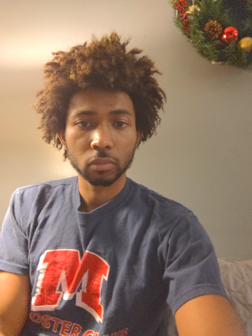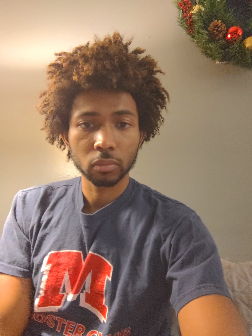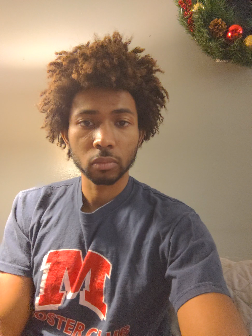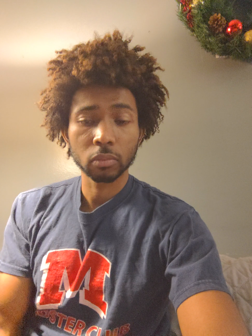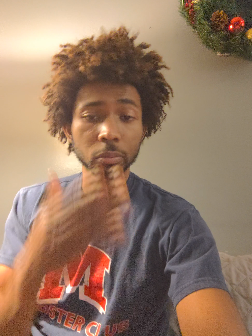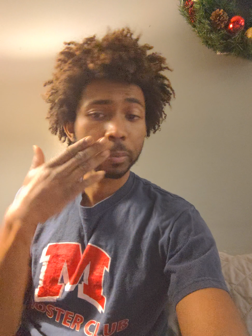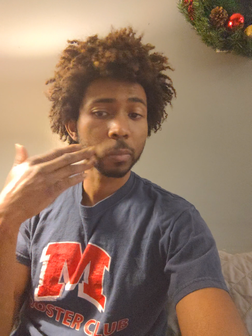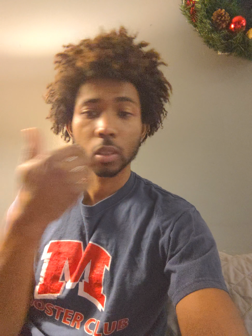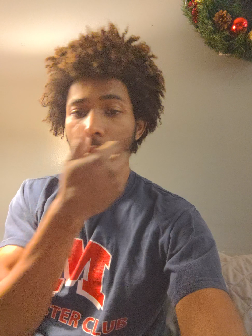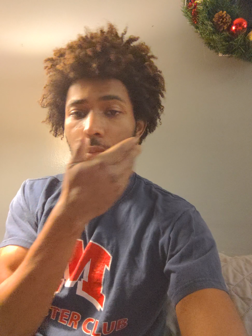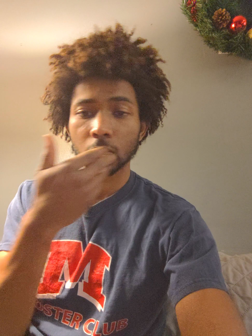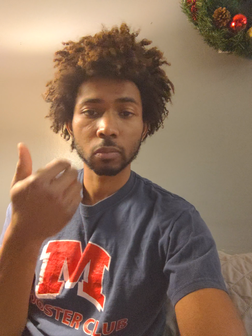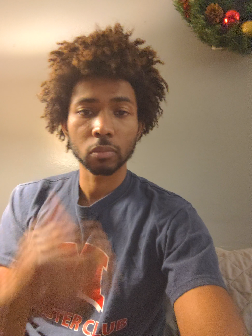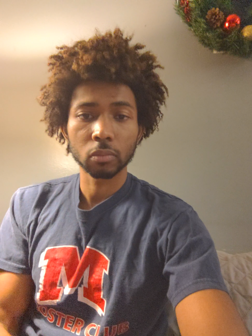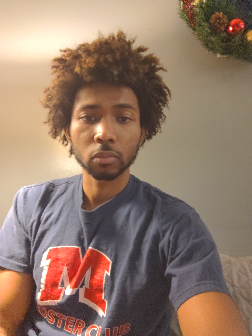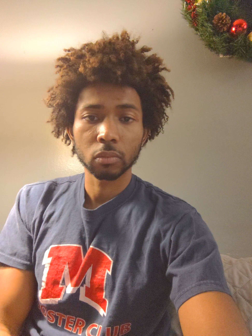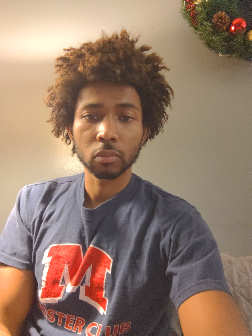napkin